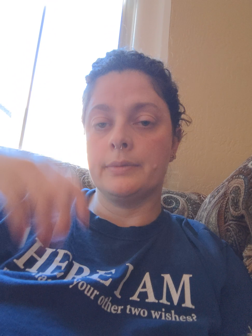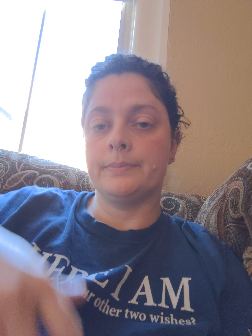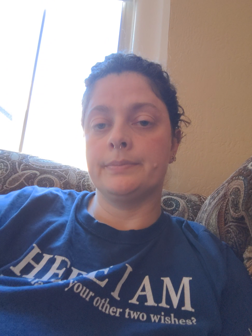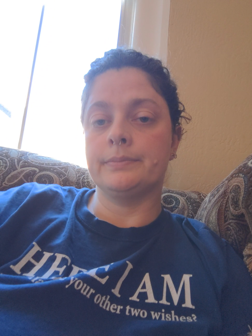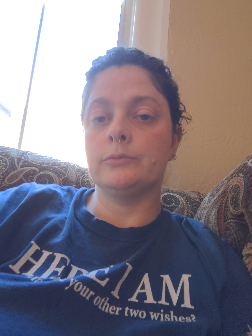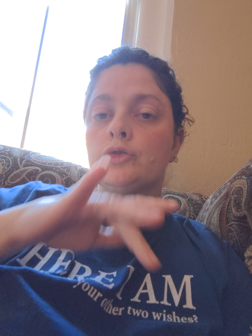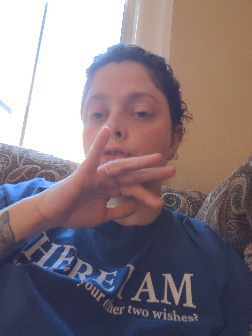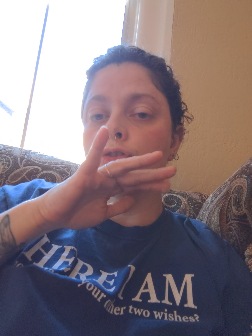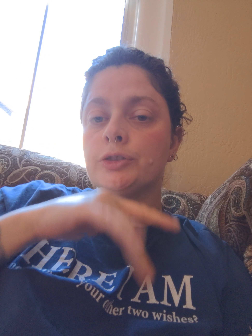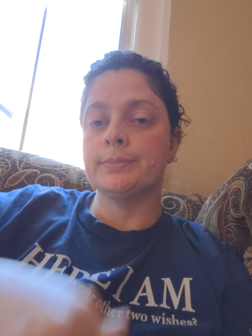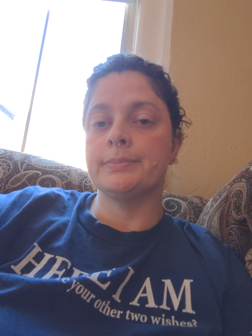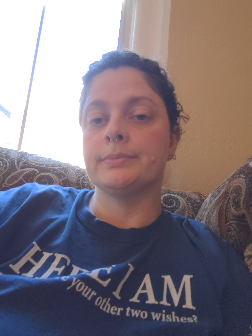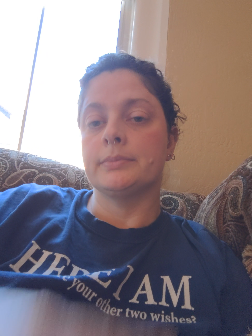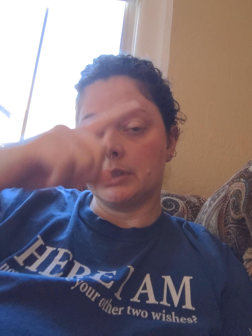dirty